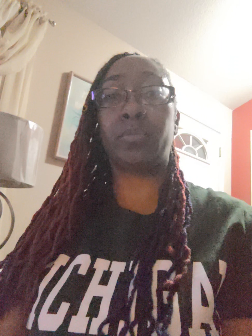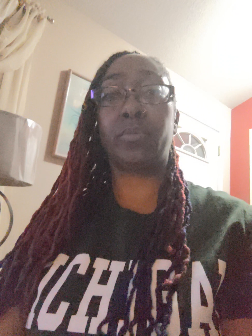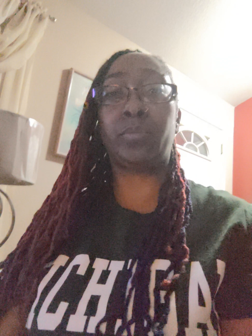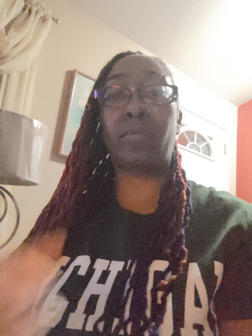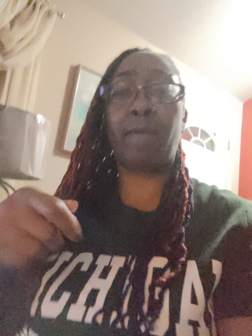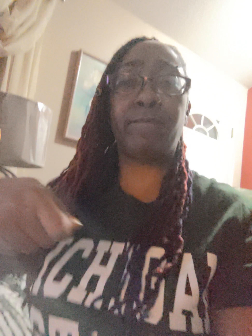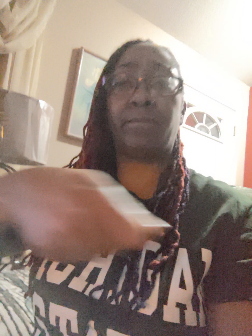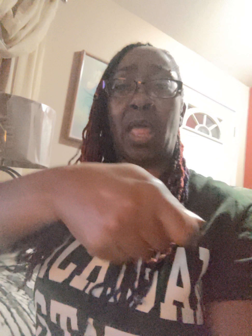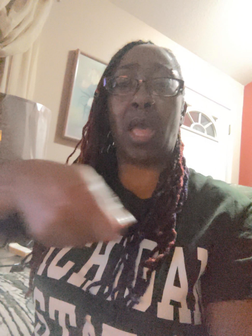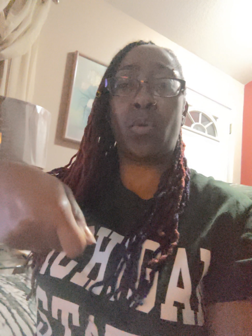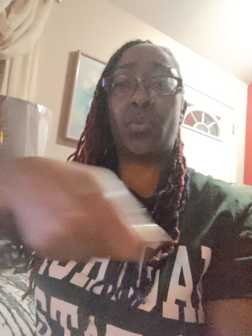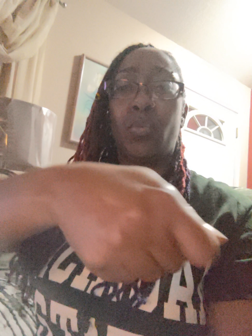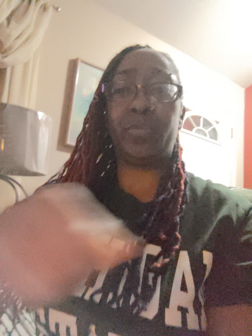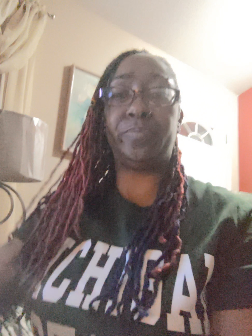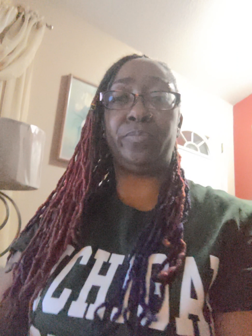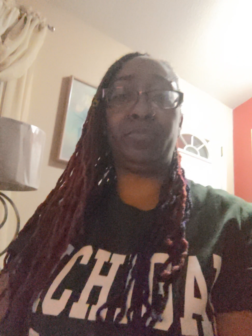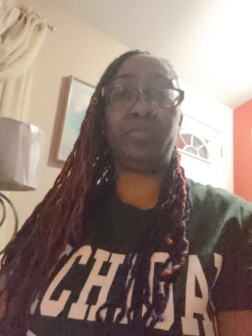vacuum